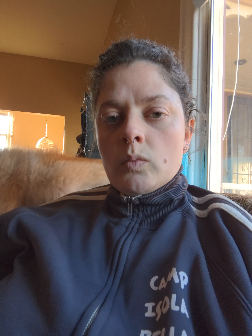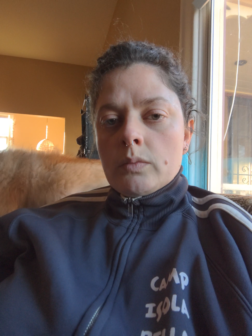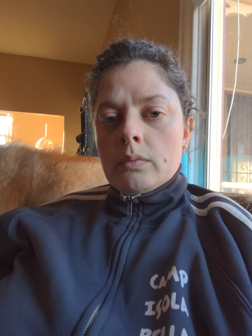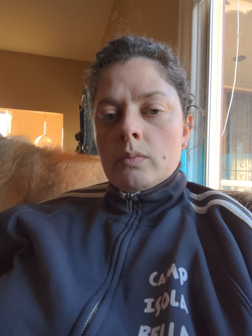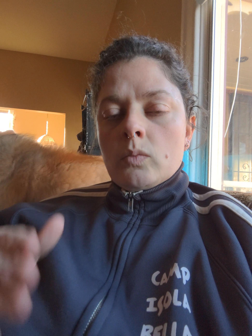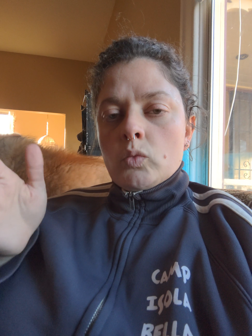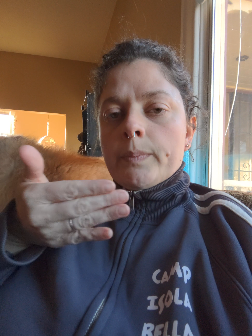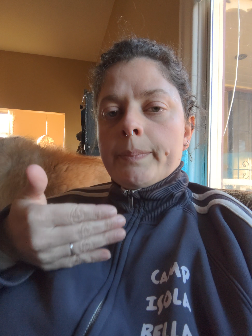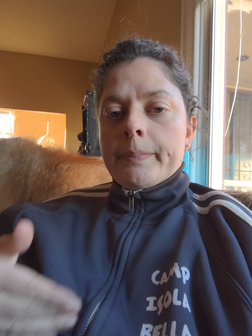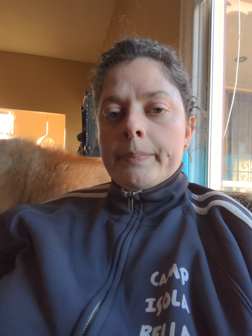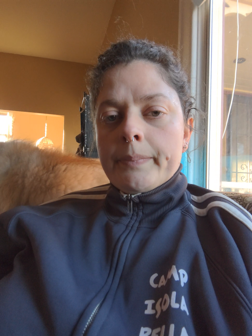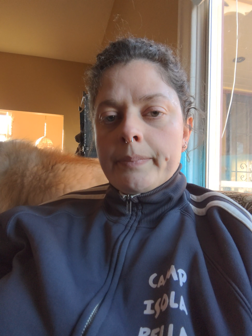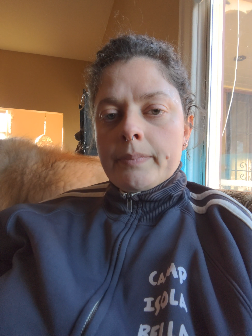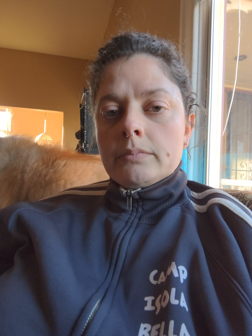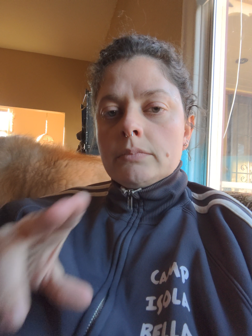room